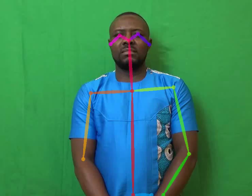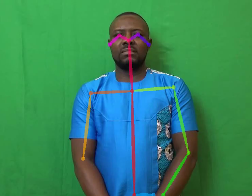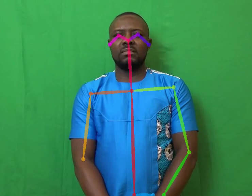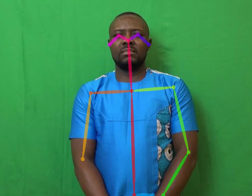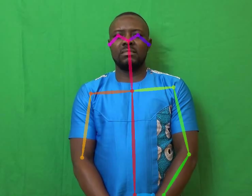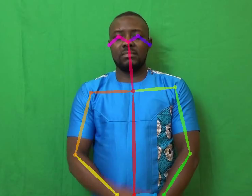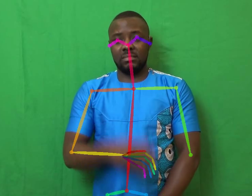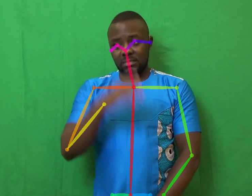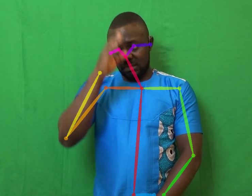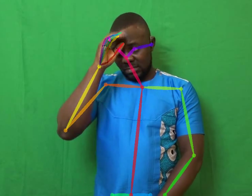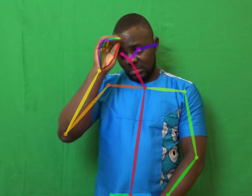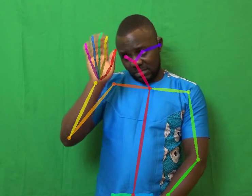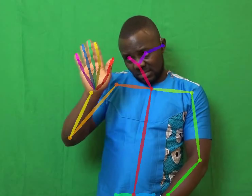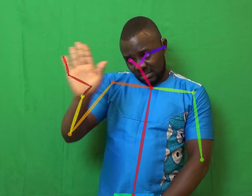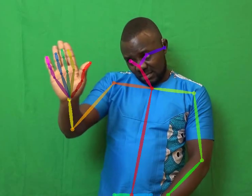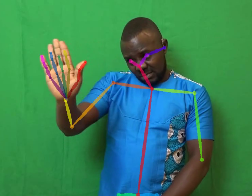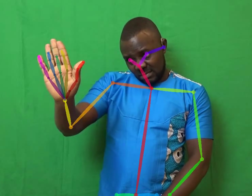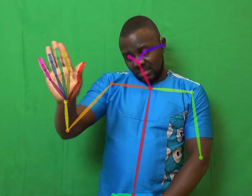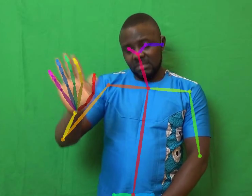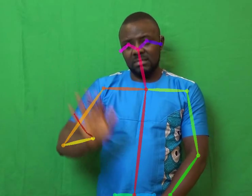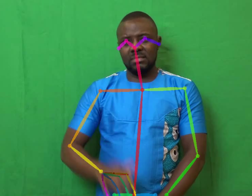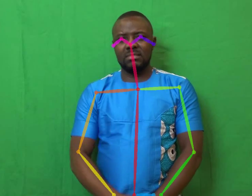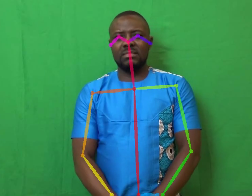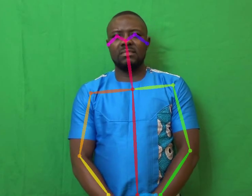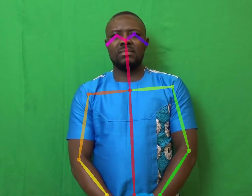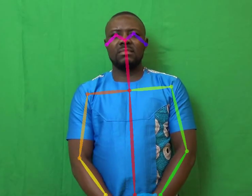his